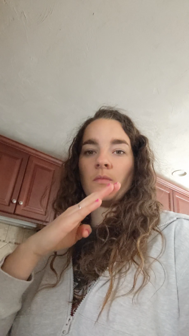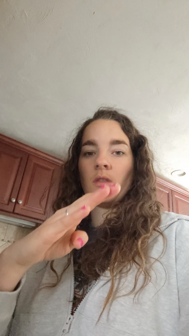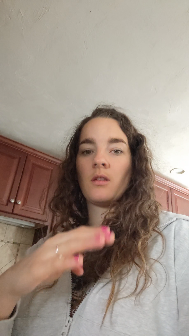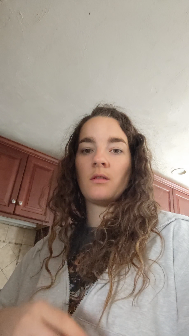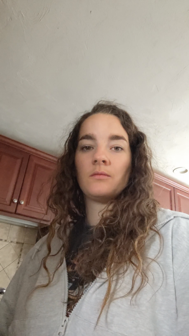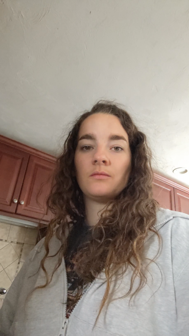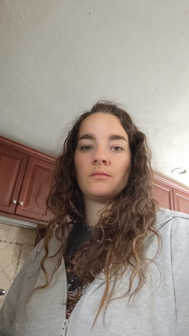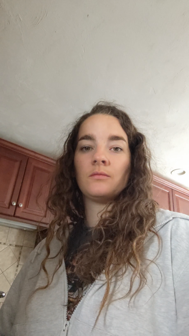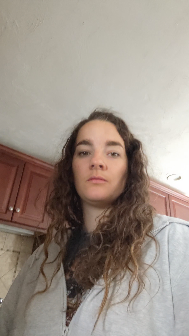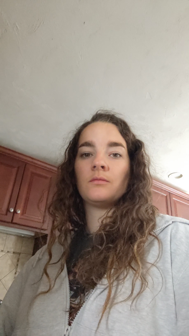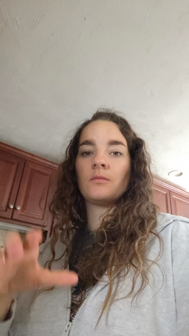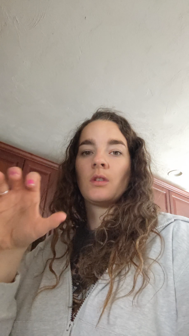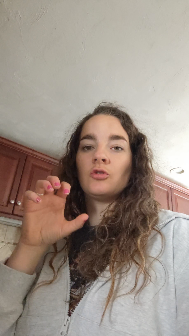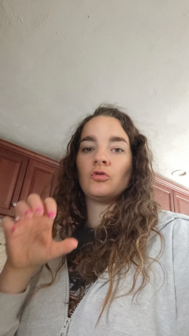catch